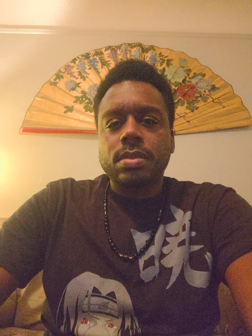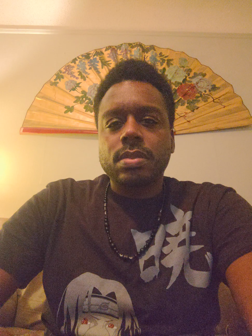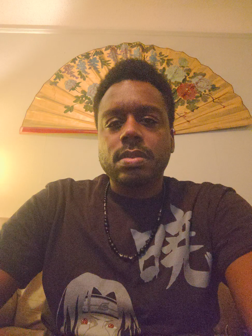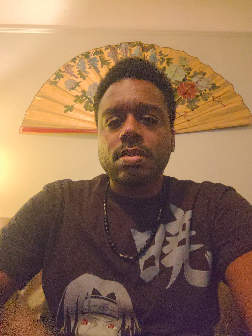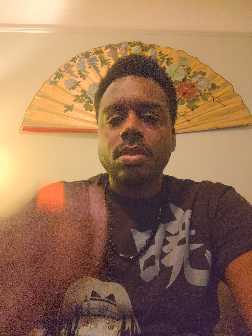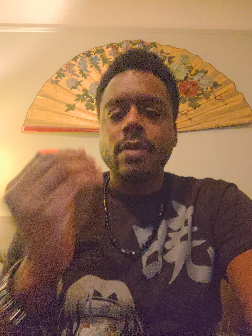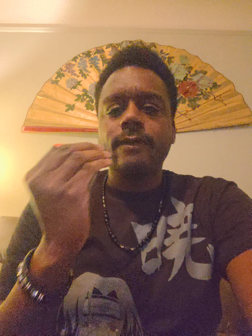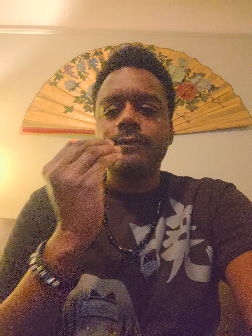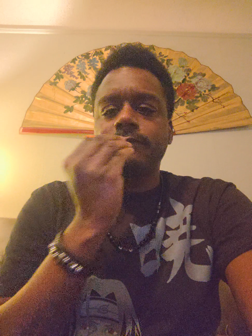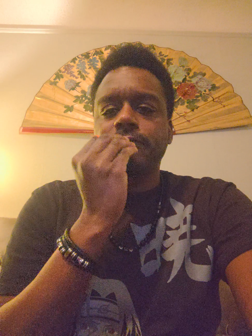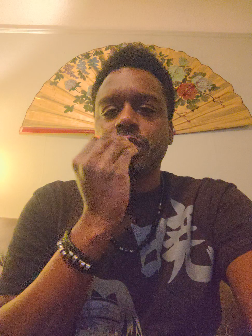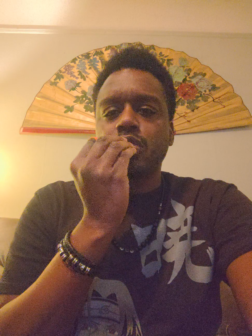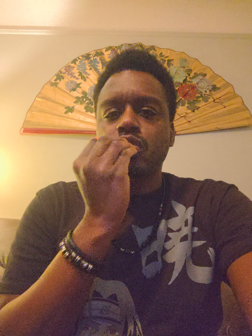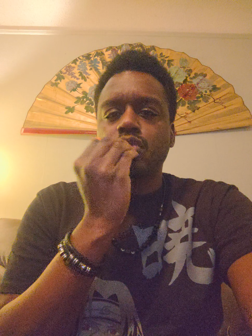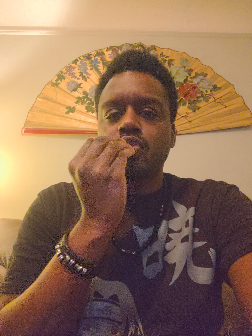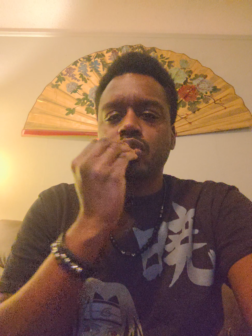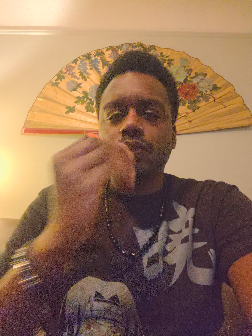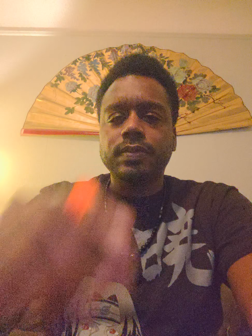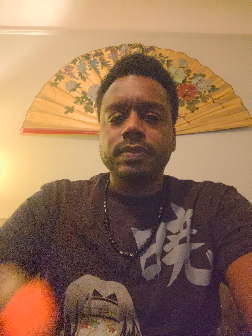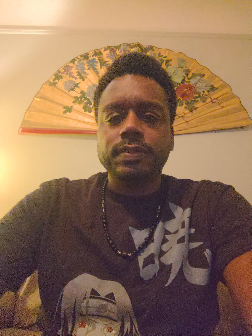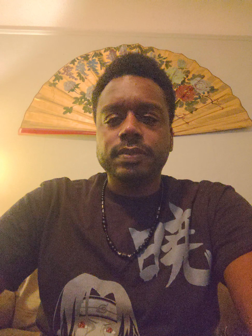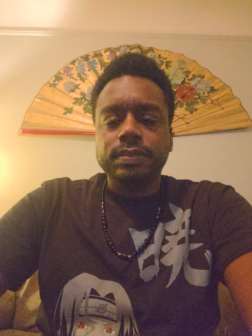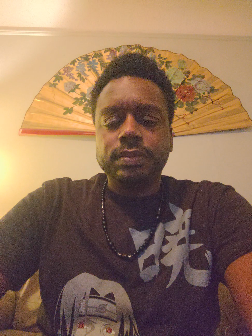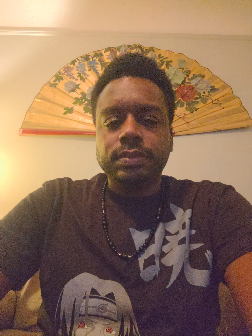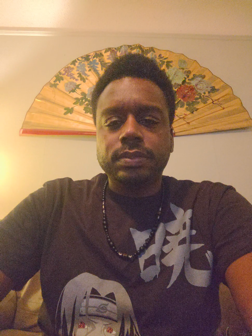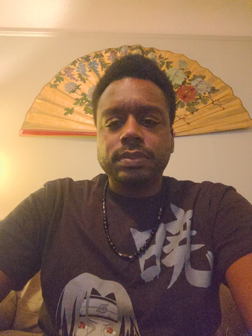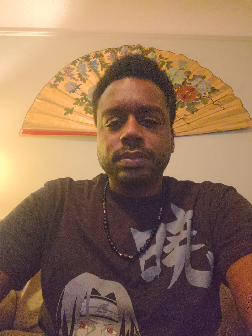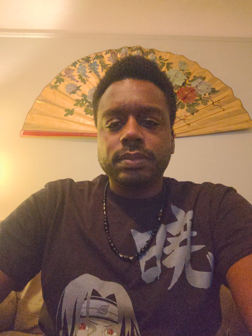food